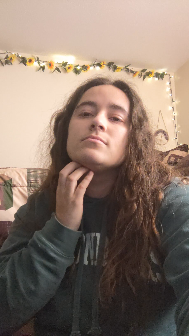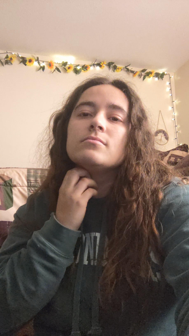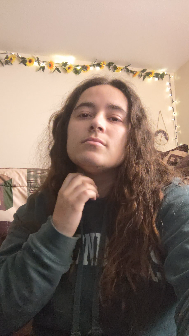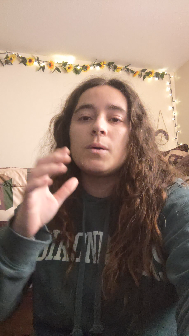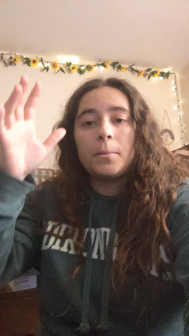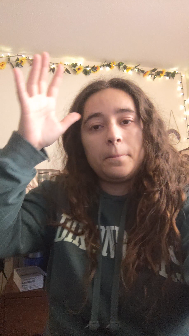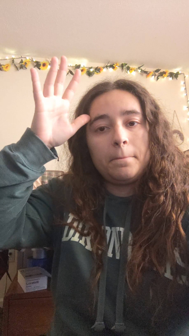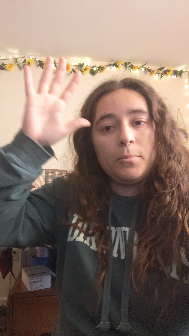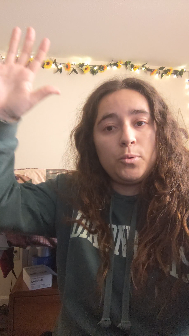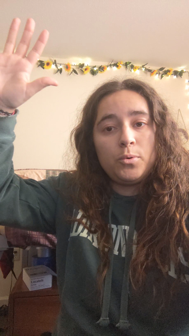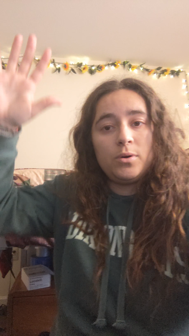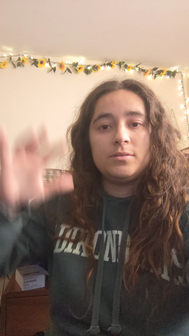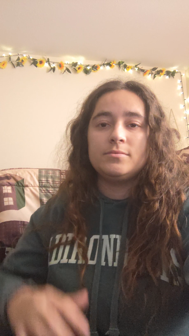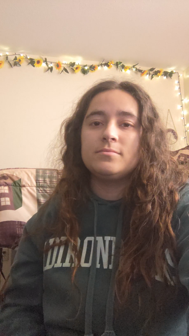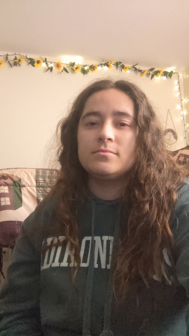moose